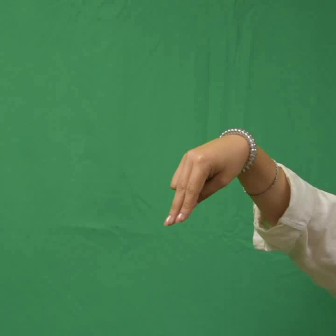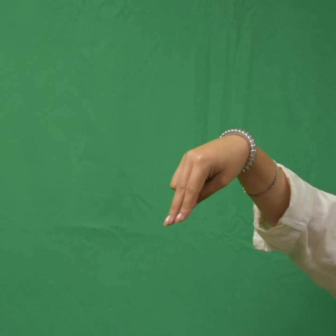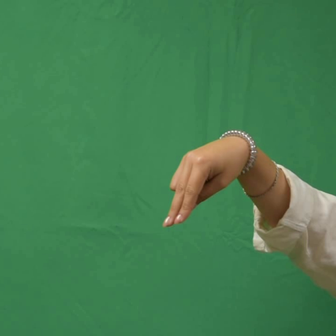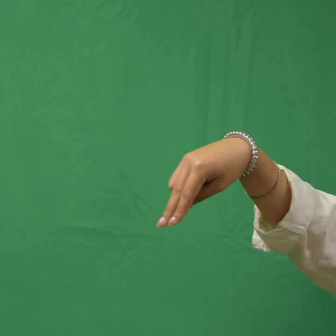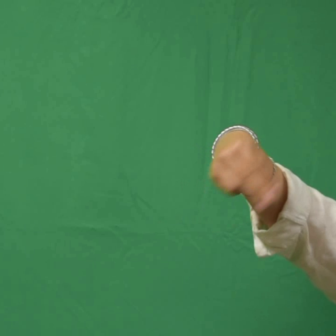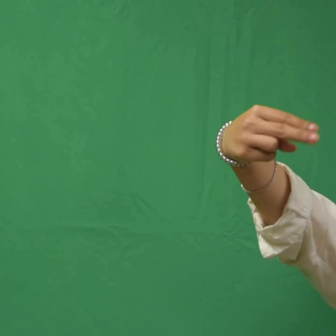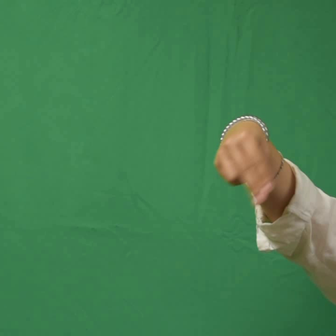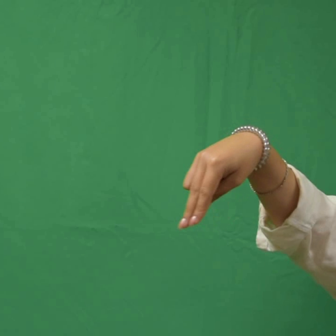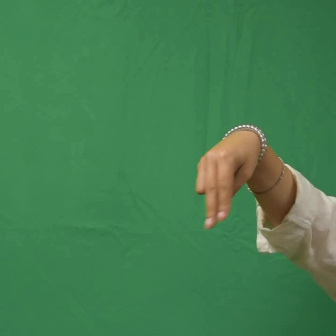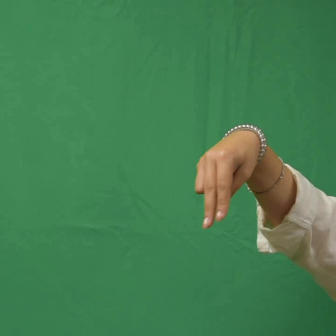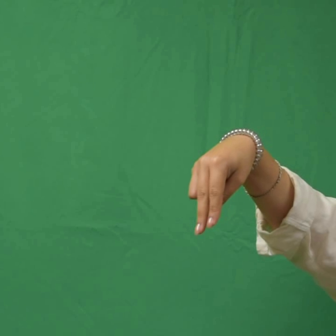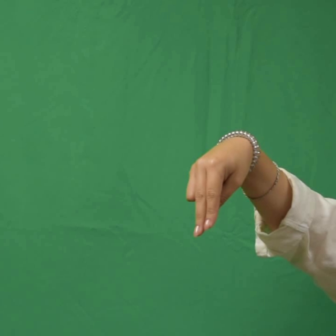Ñ